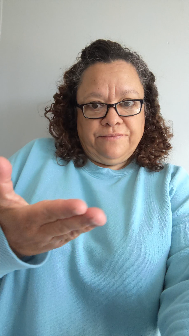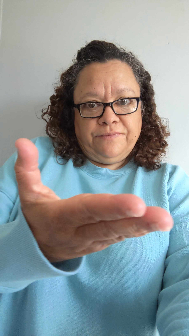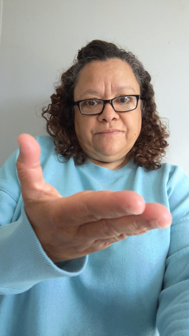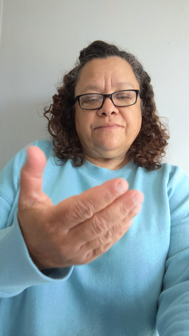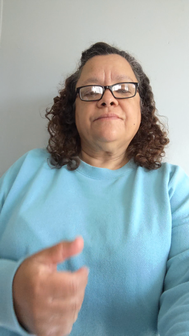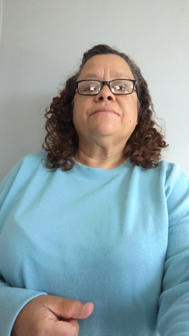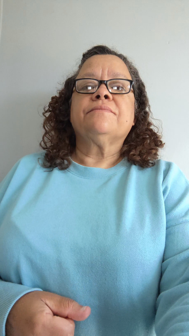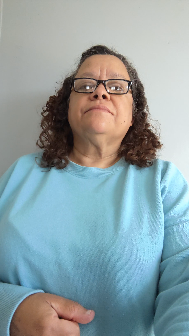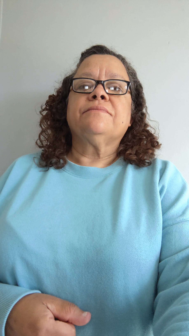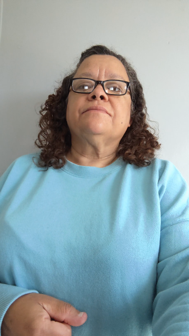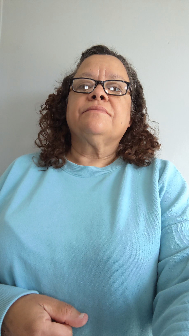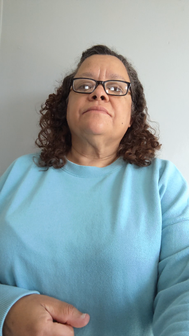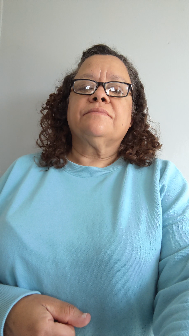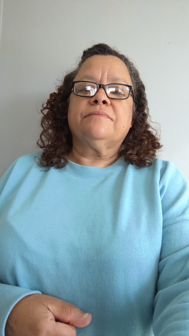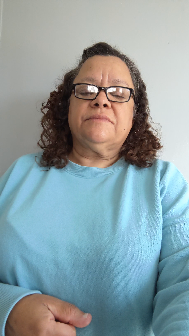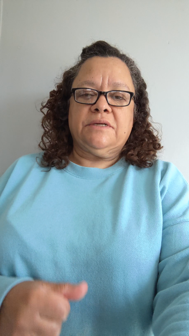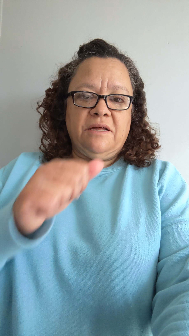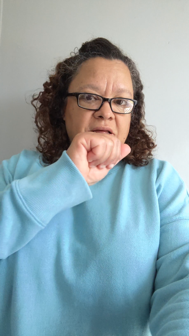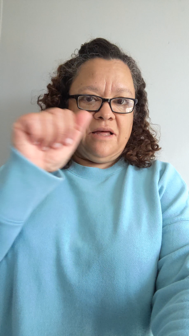a